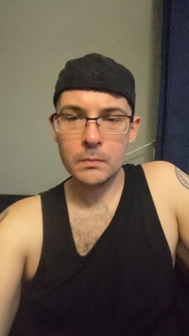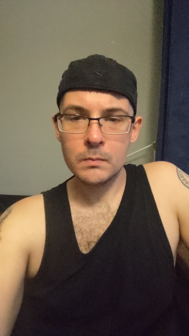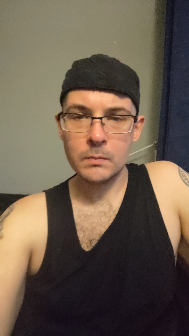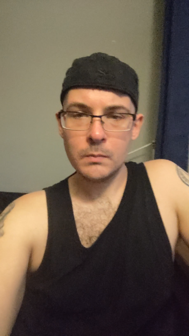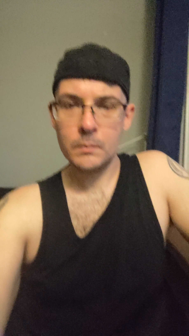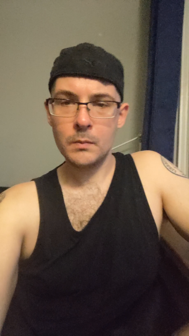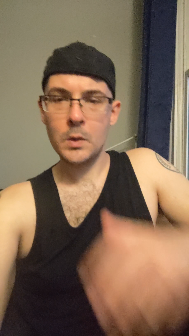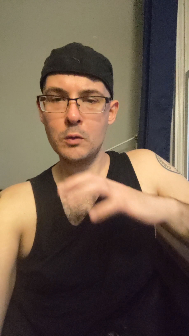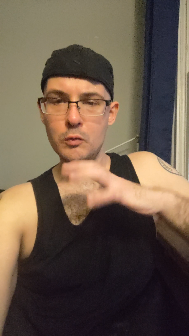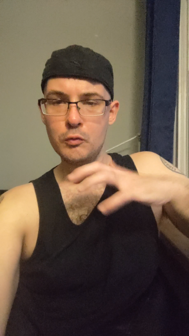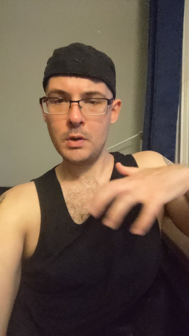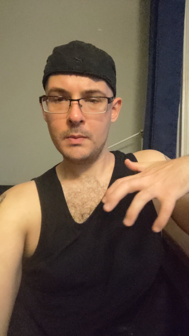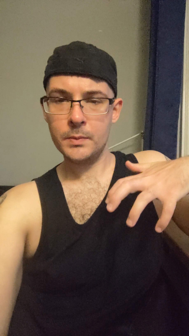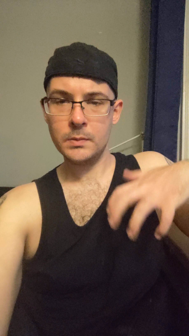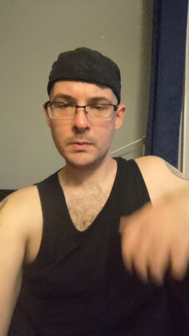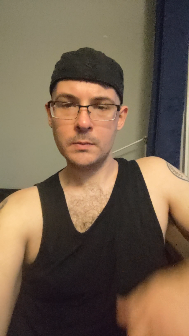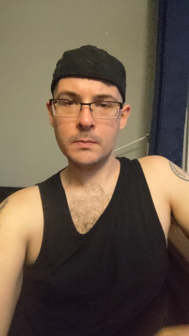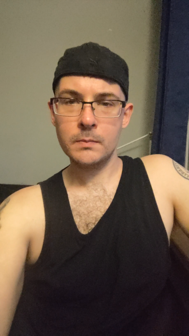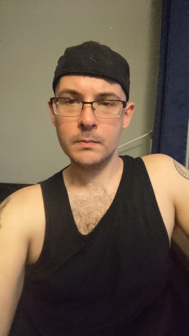grapes